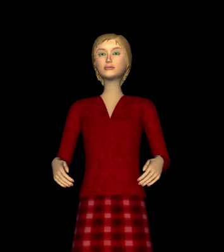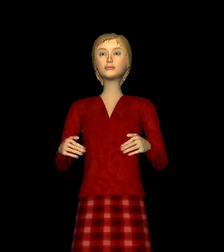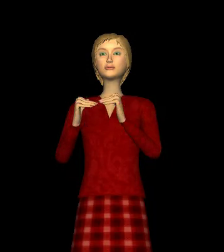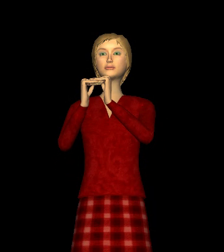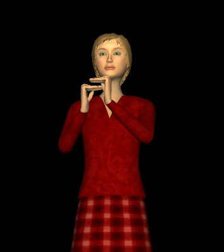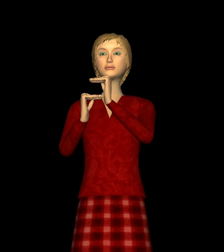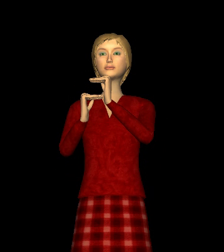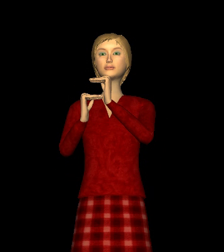تحت